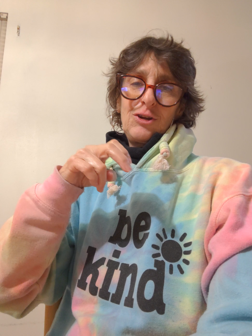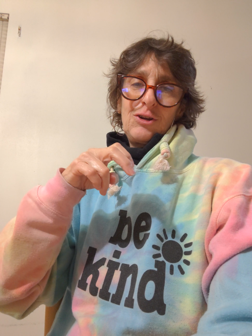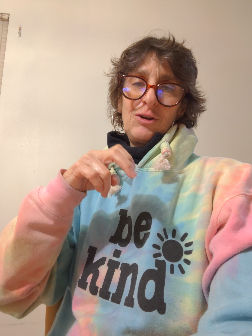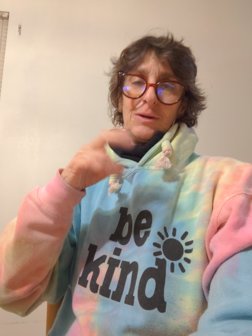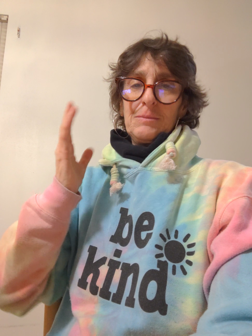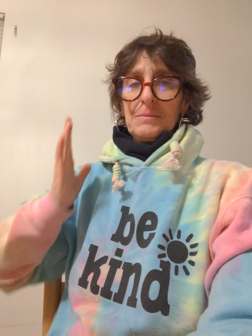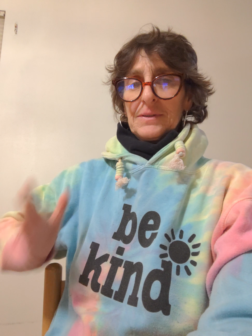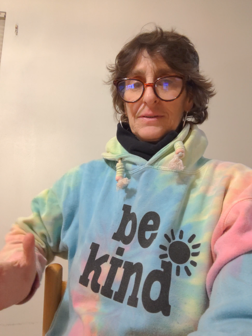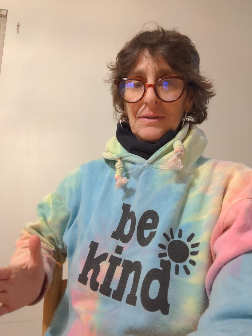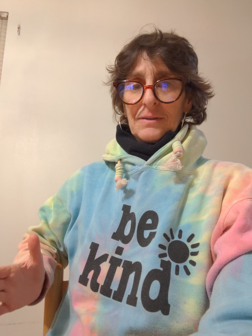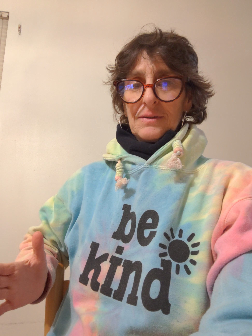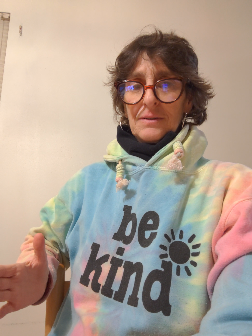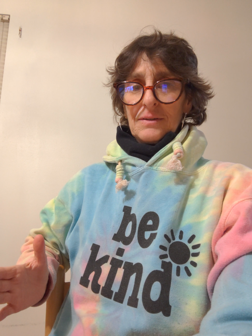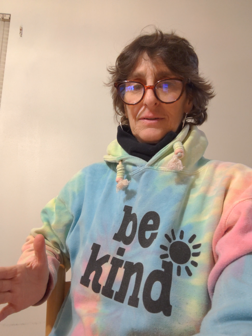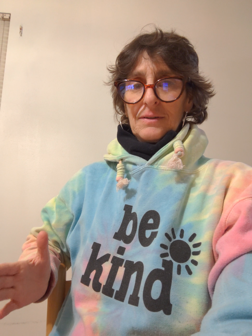beside